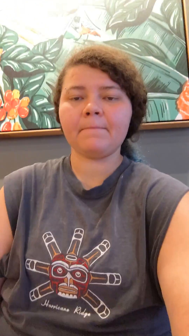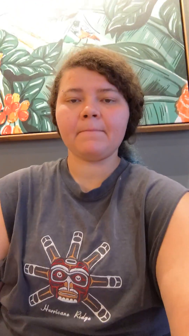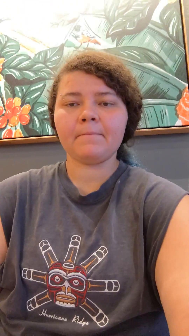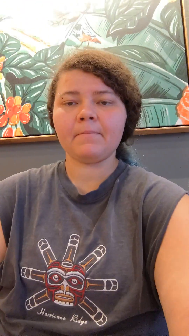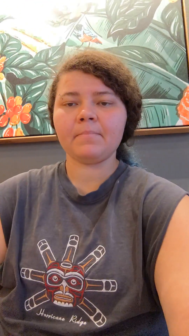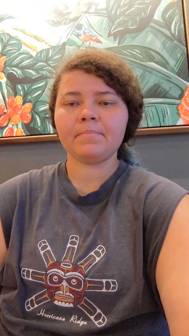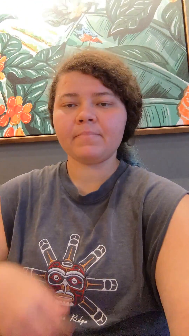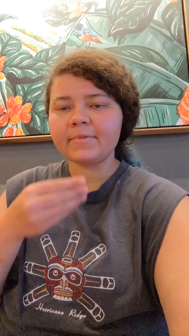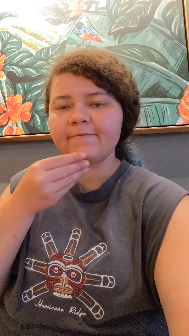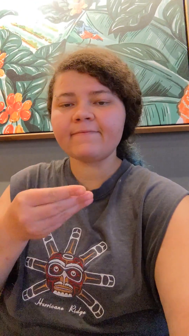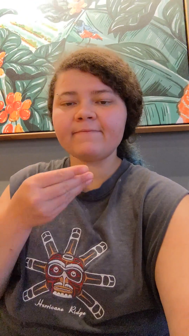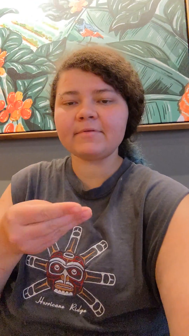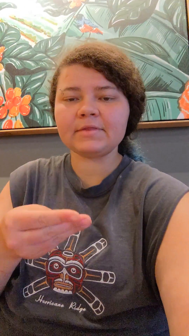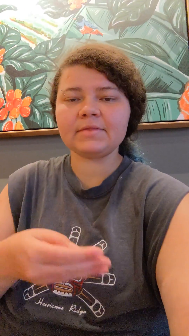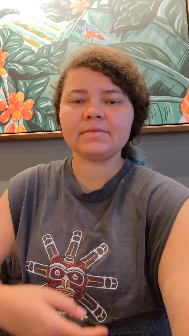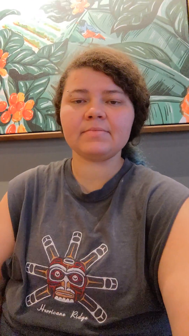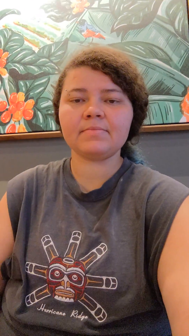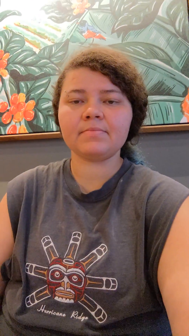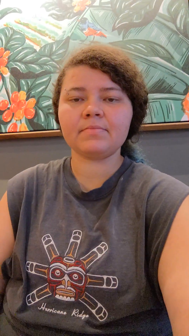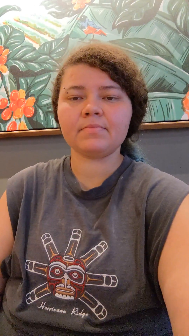feed